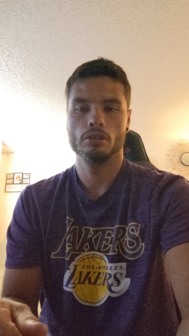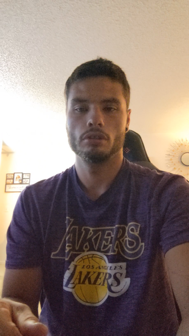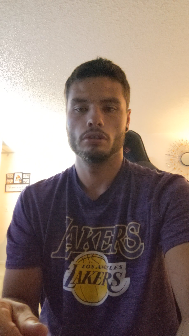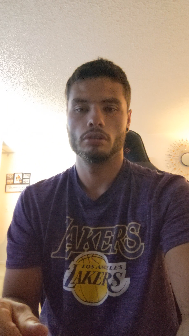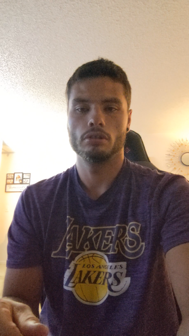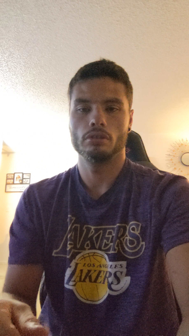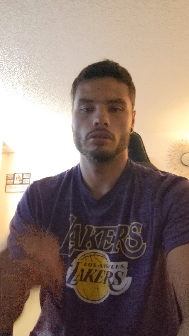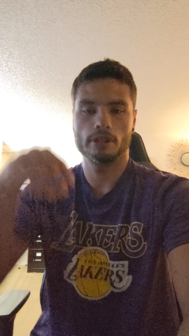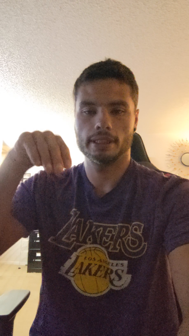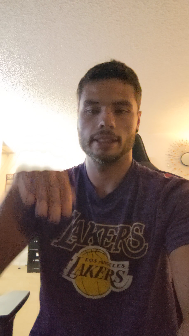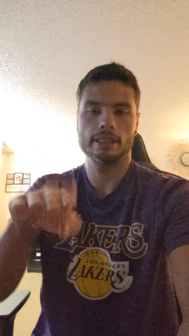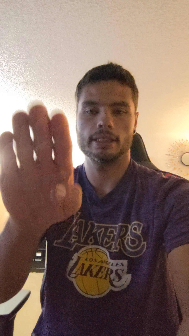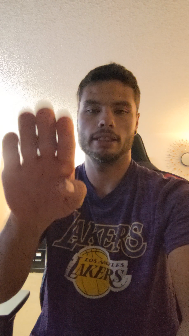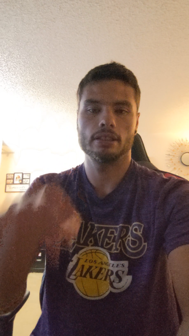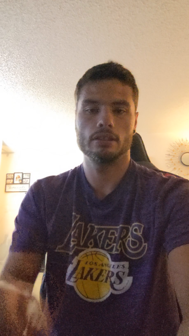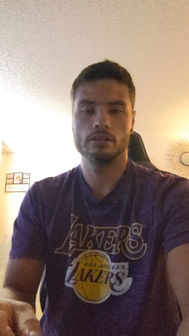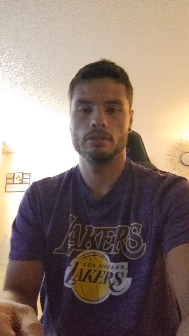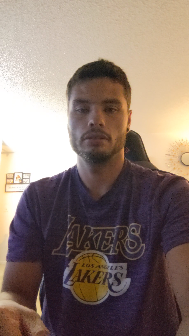enter